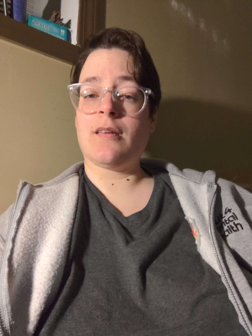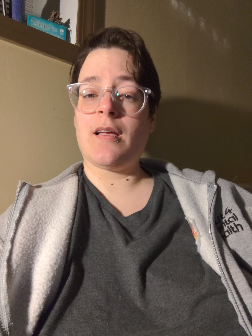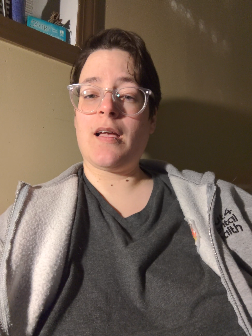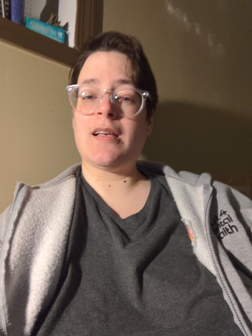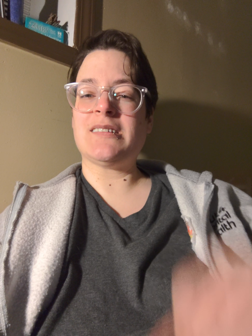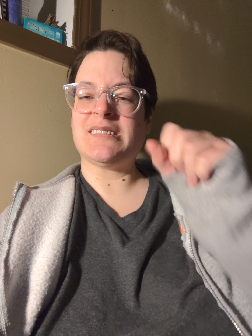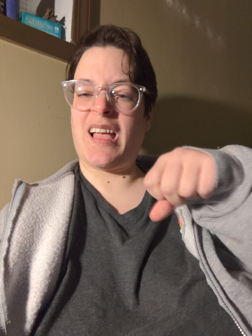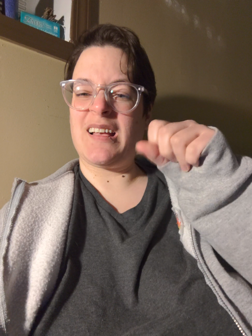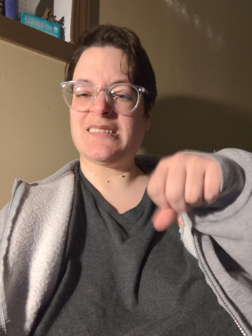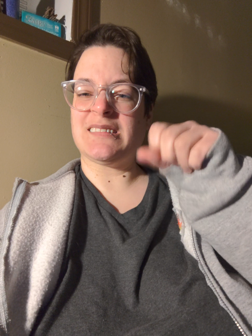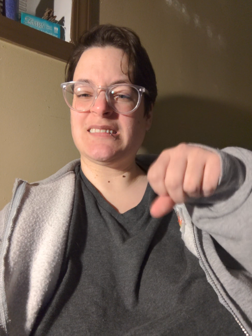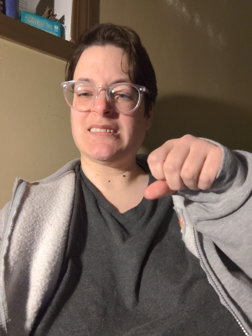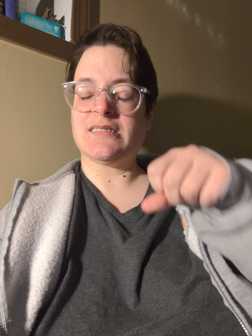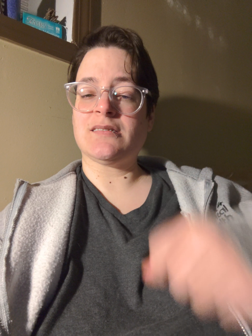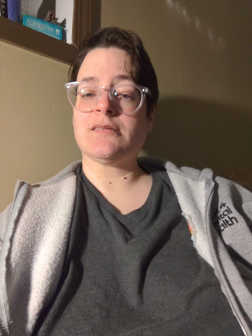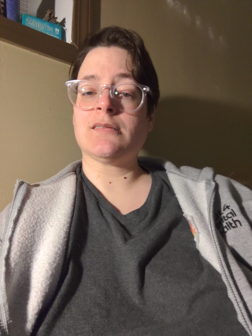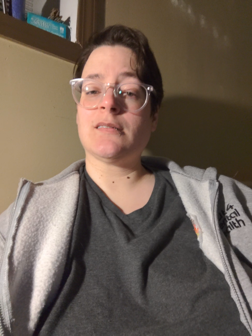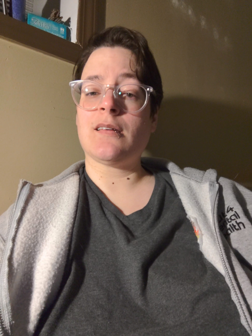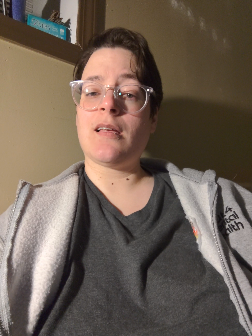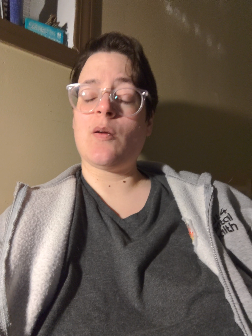yes